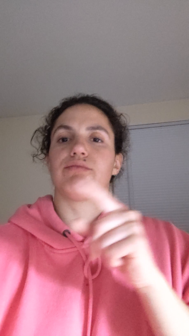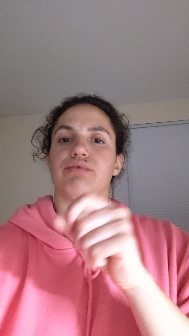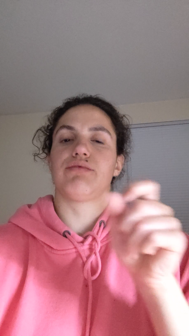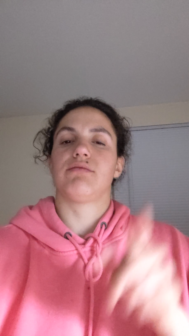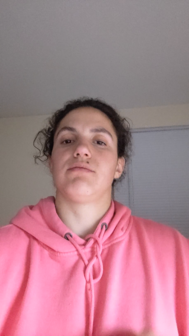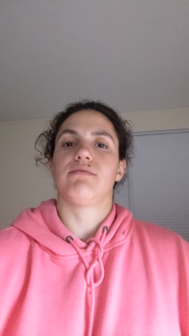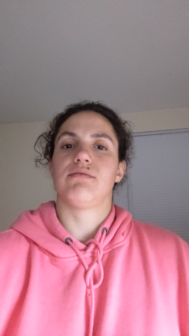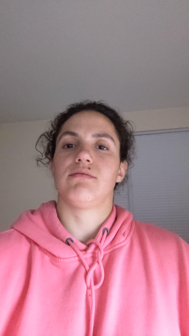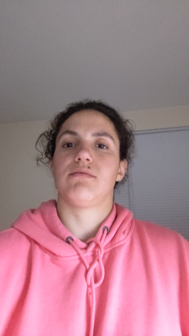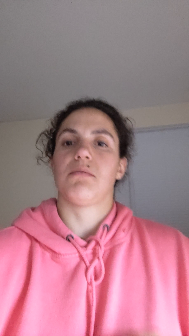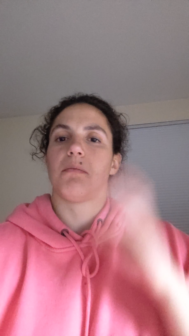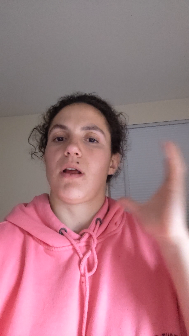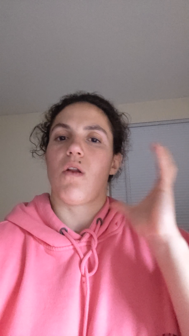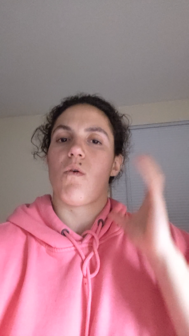pillow